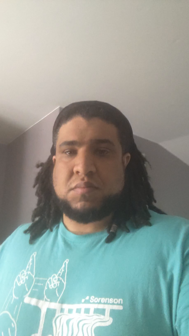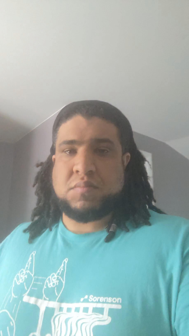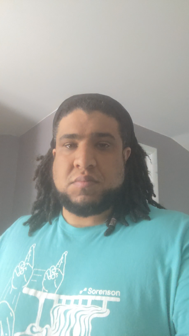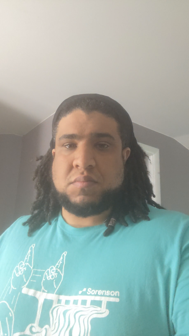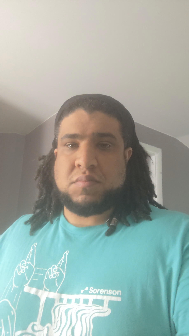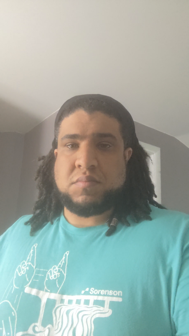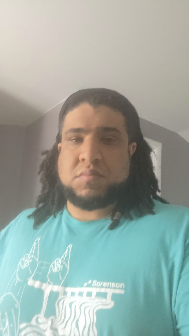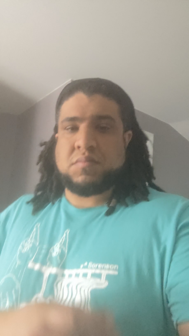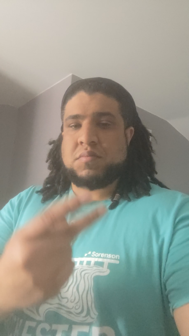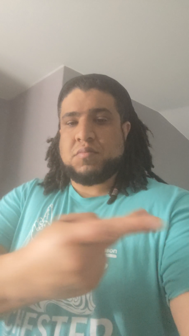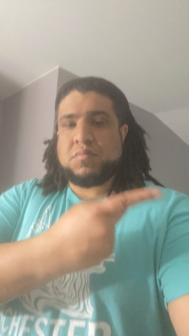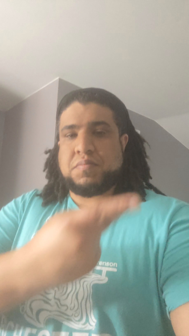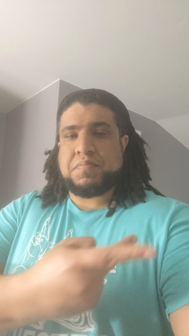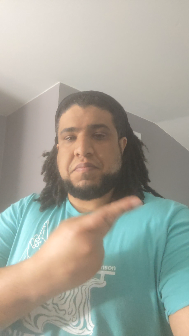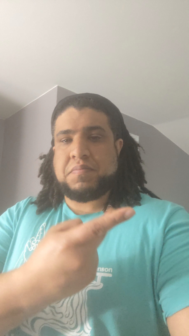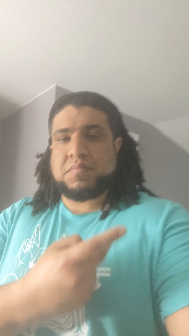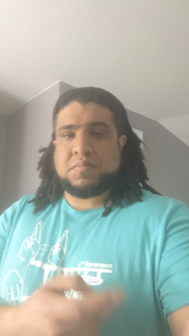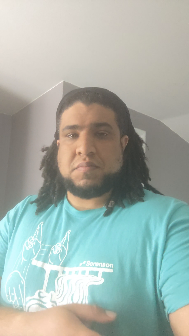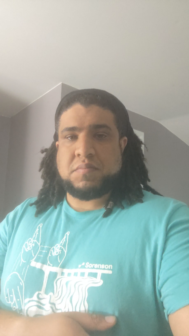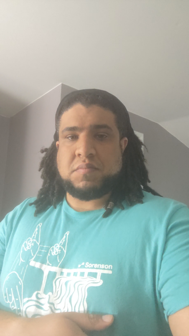sheep